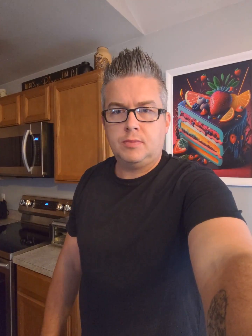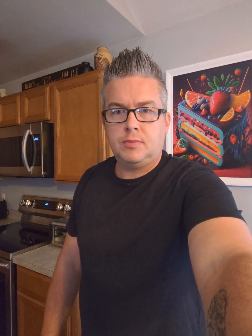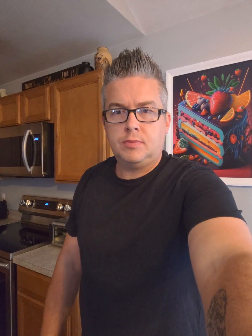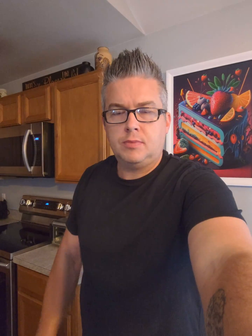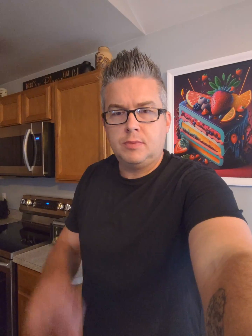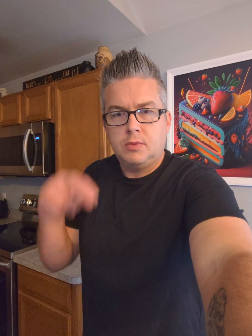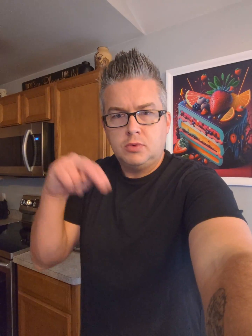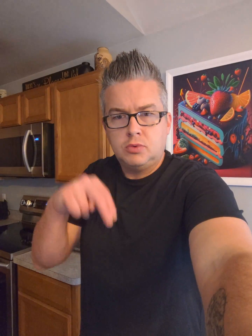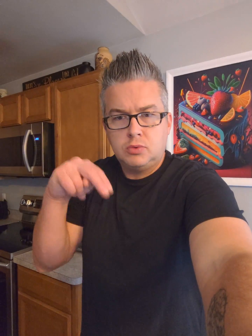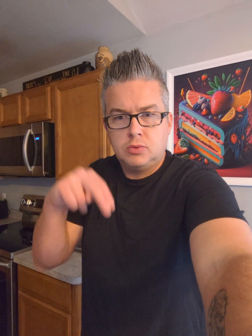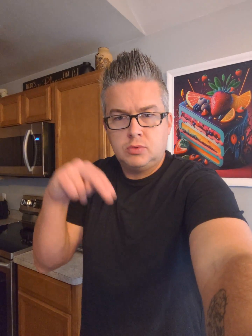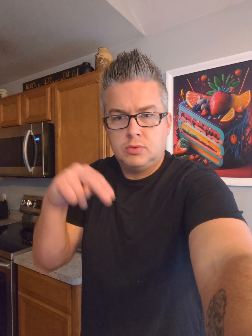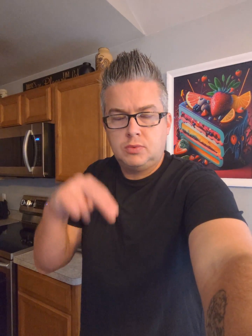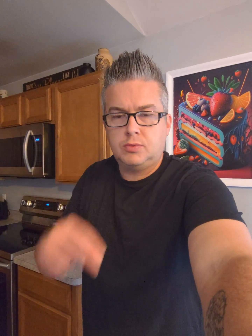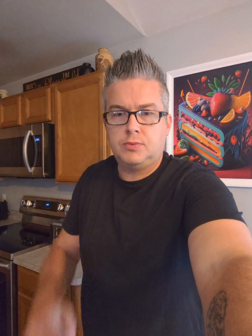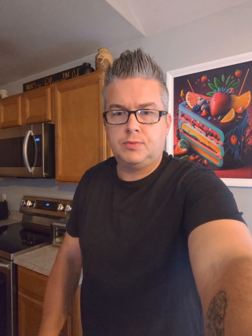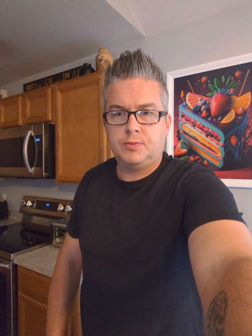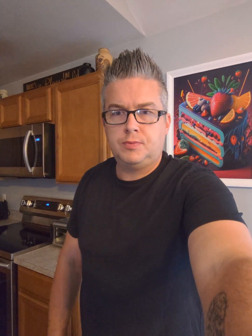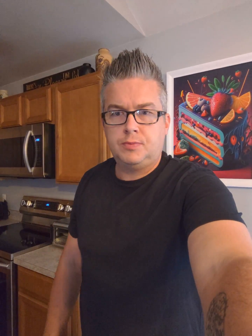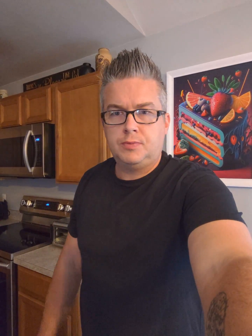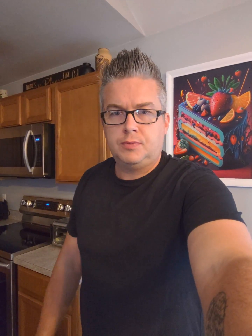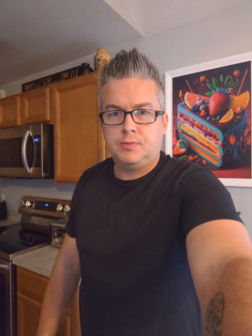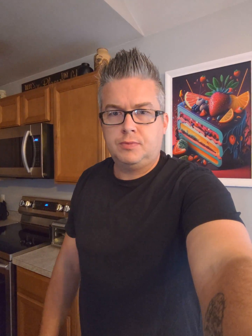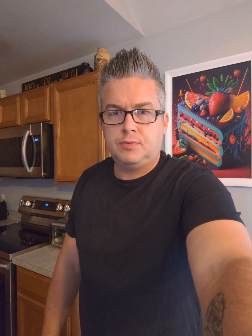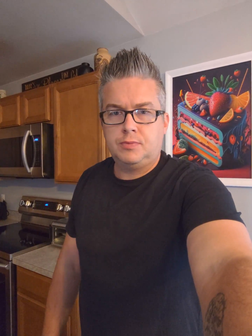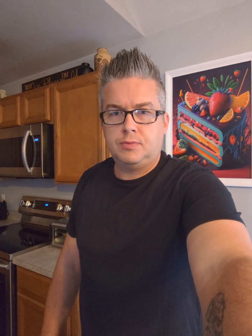nurse